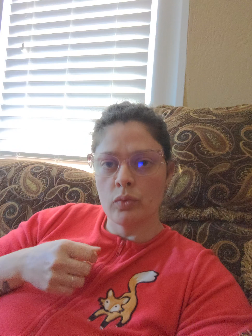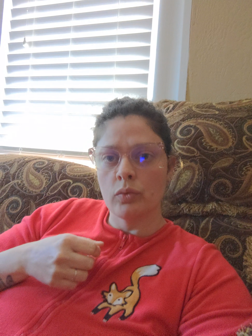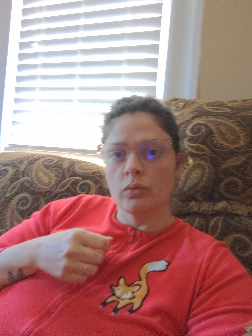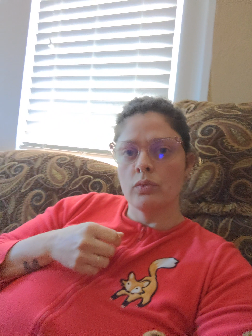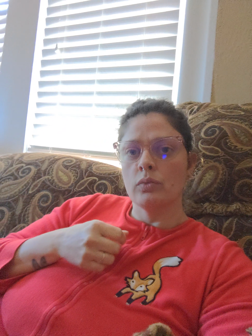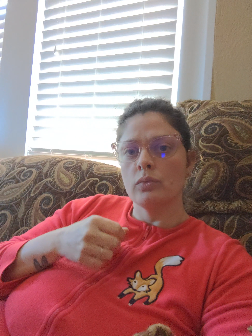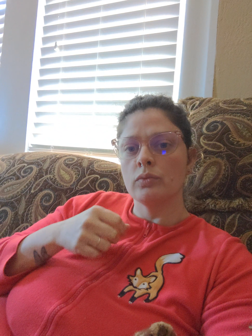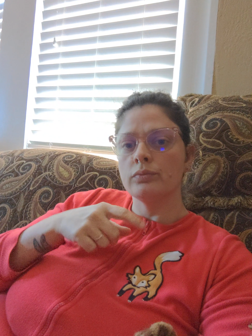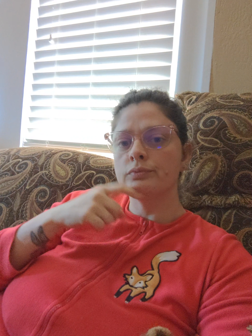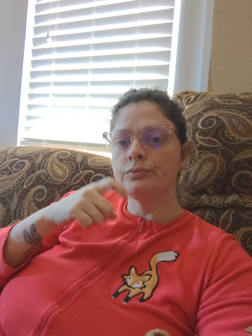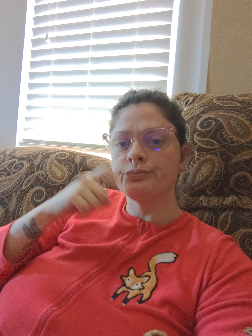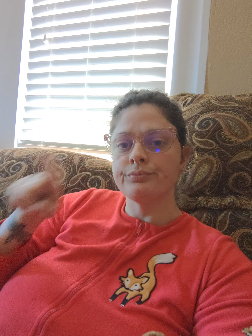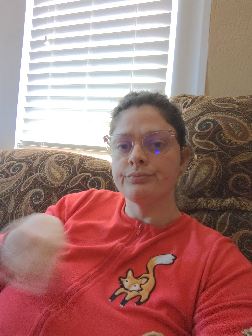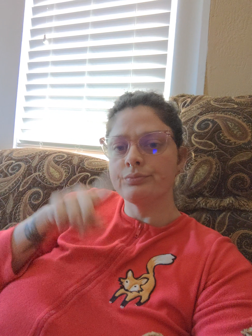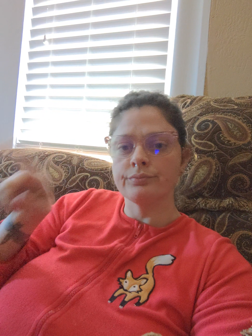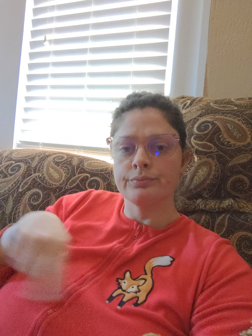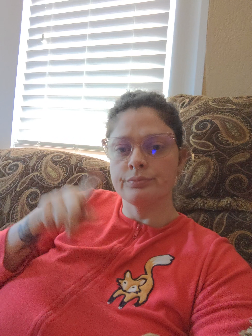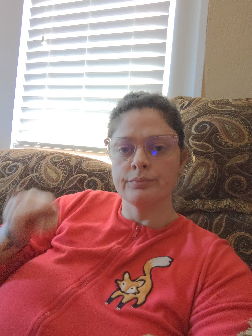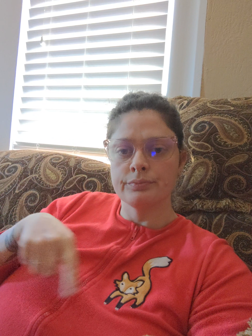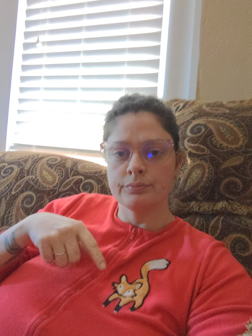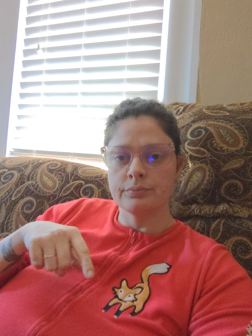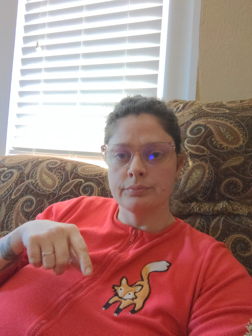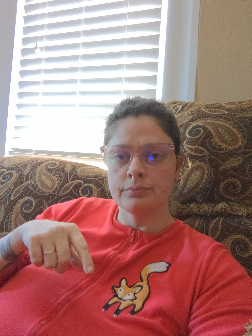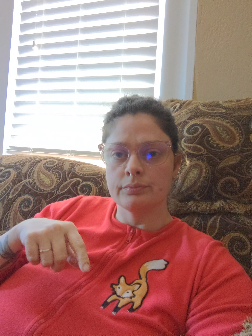dryer